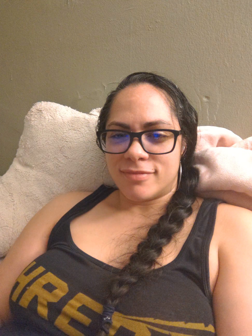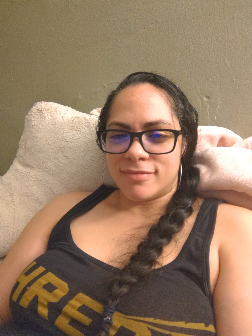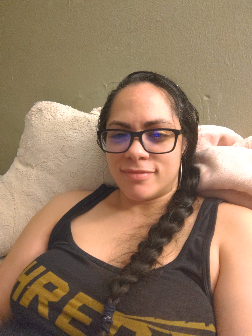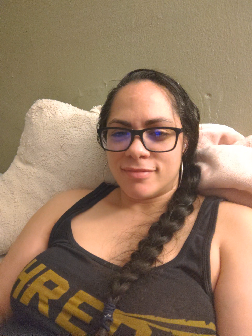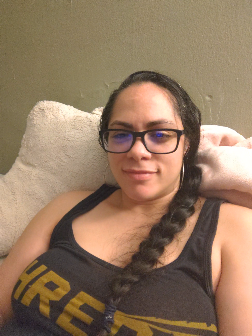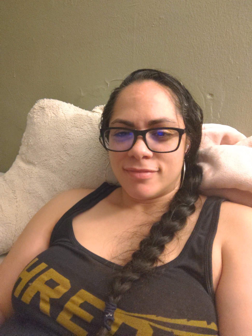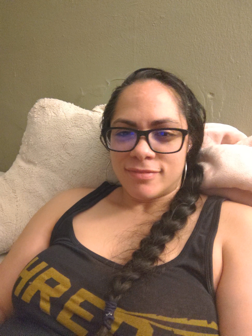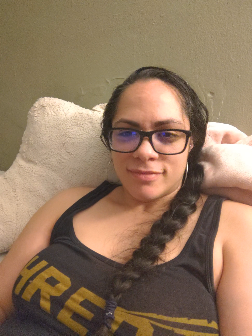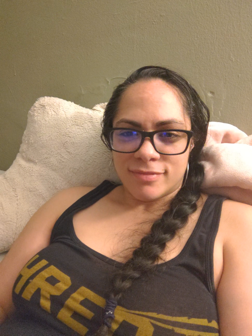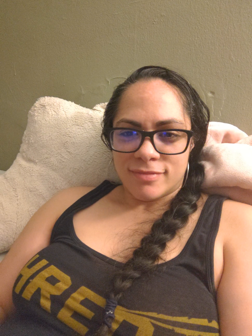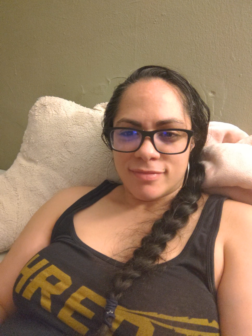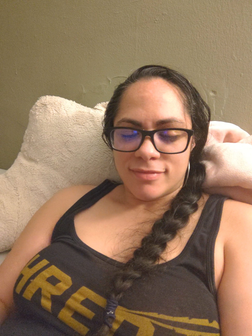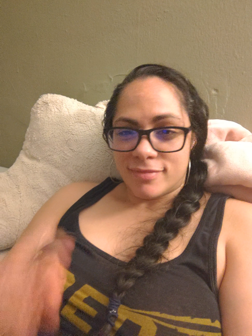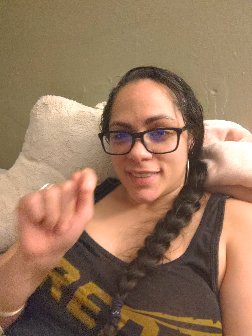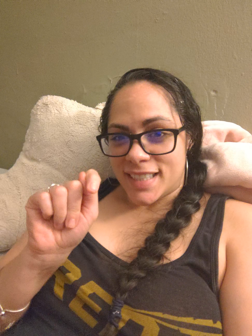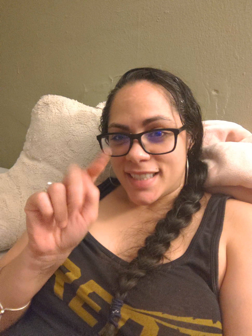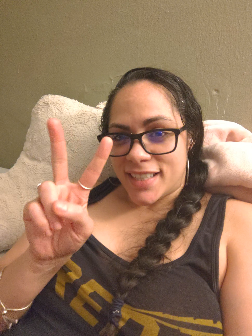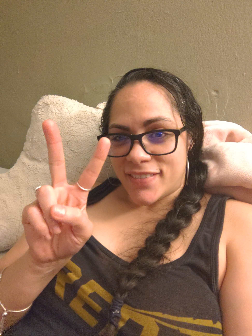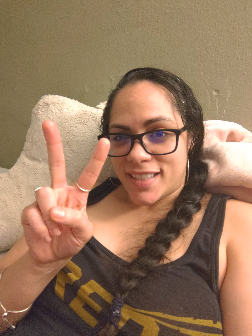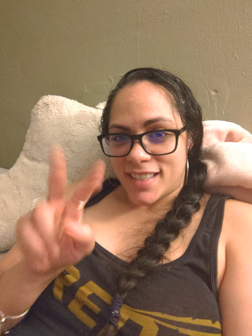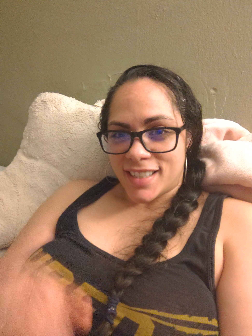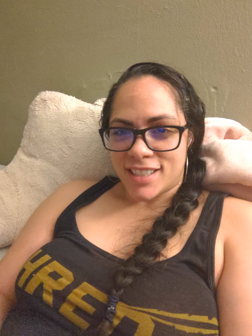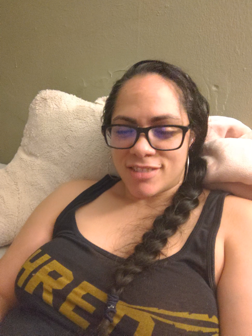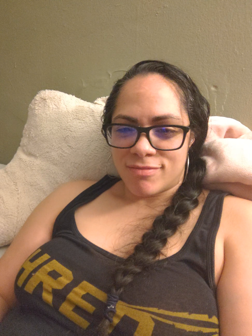TV